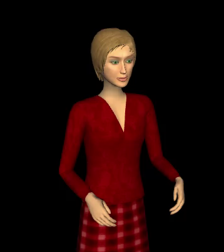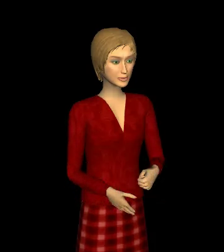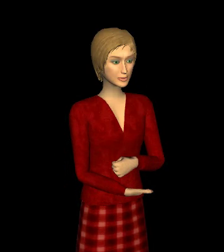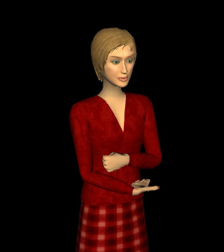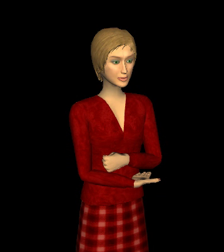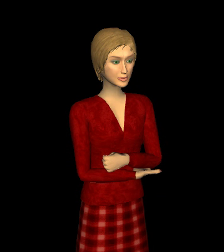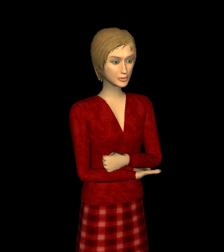يساعد